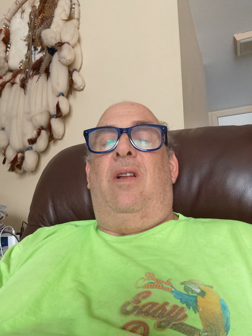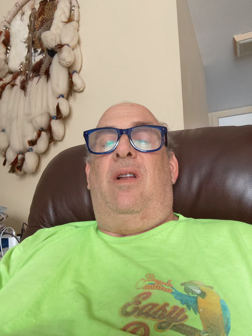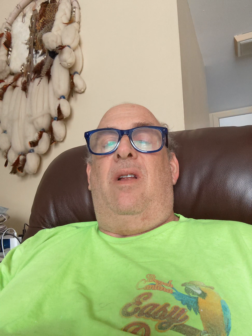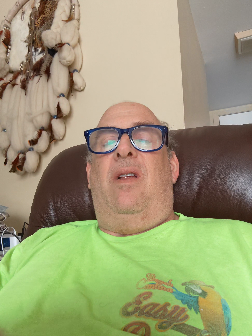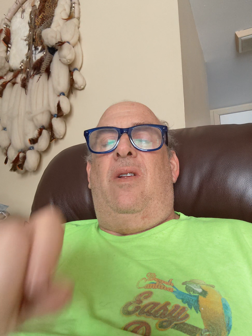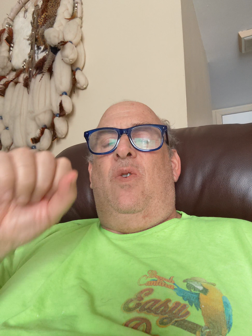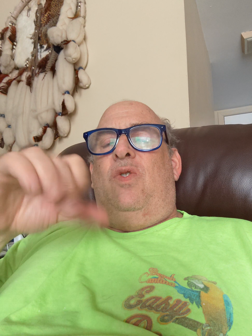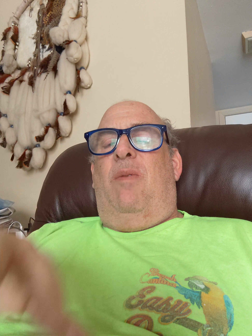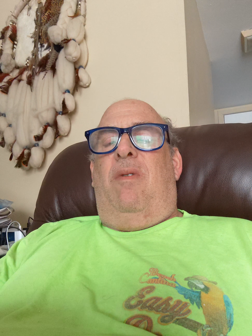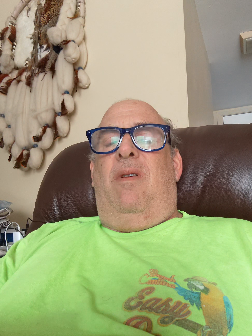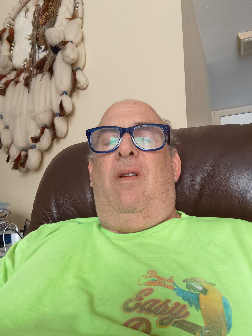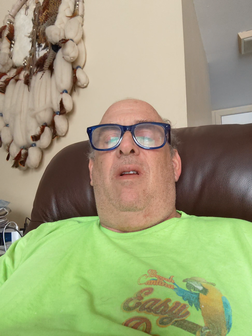drop